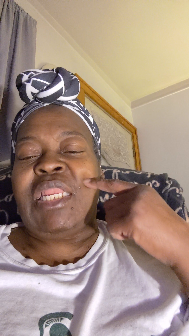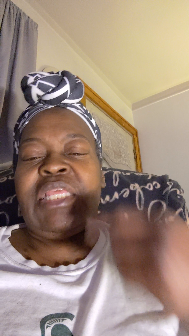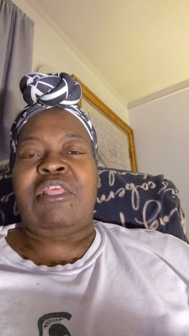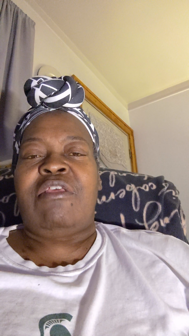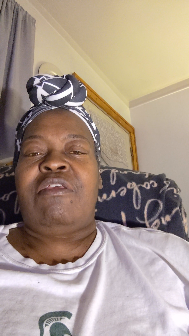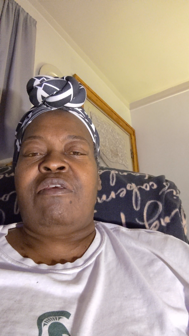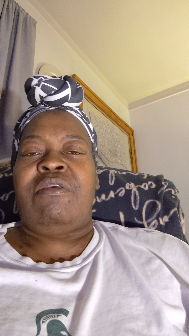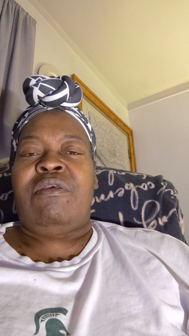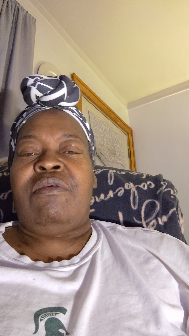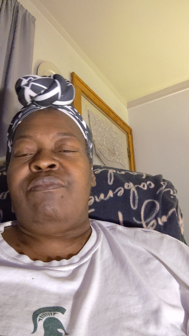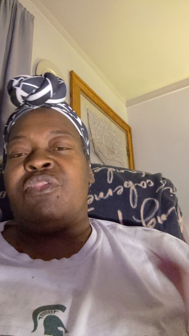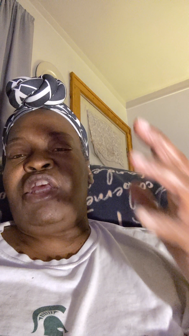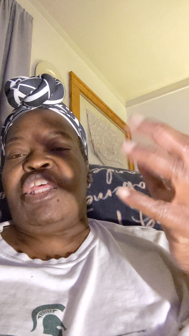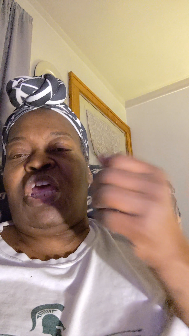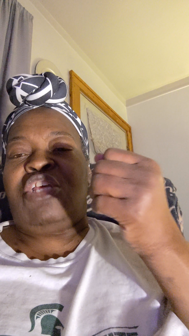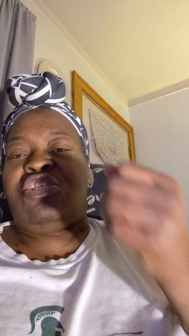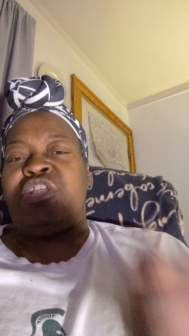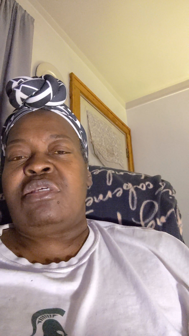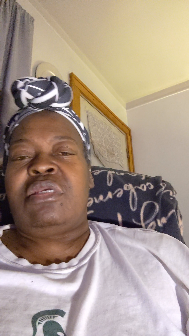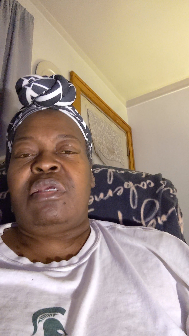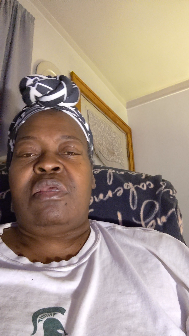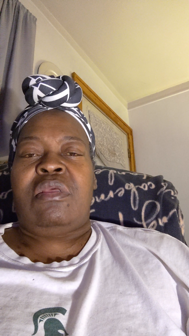catch